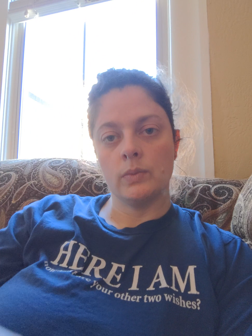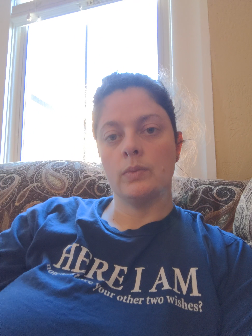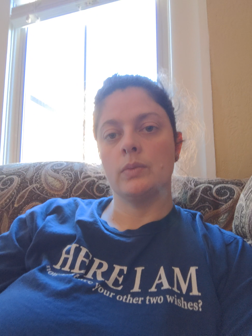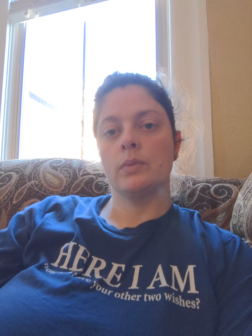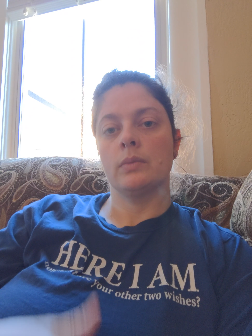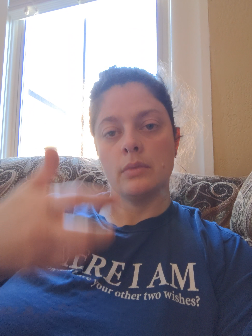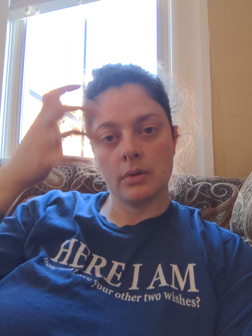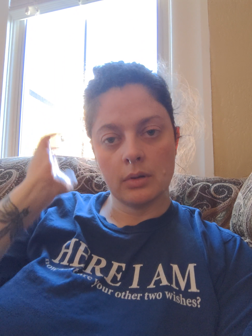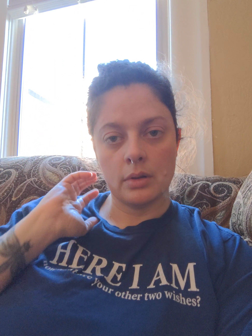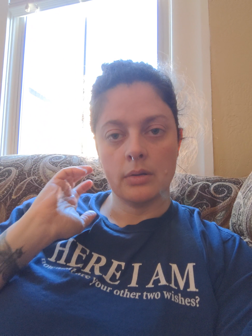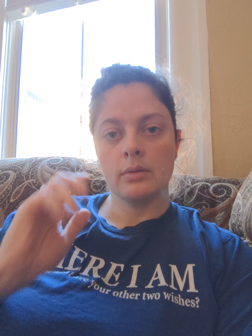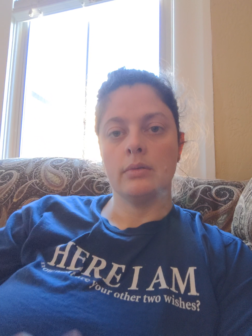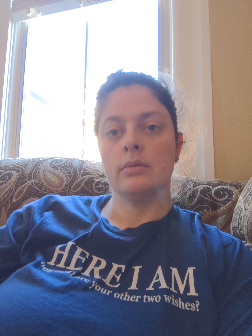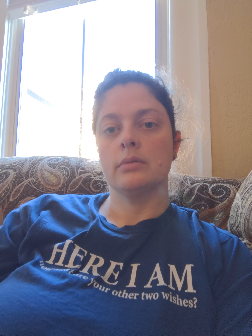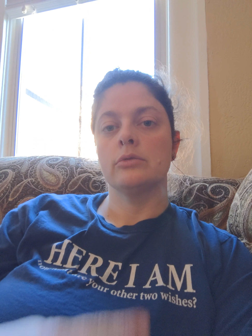lion